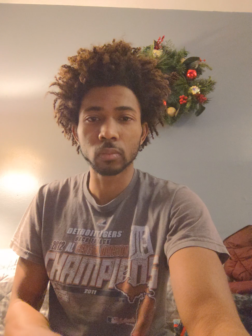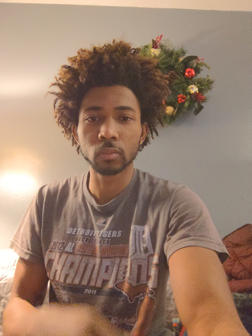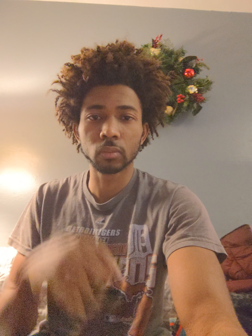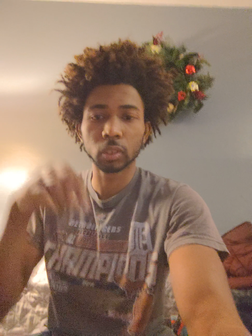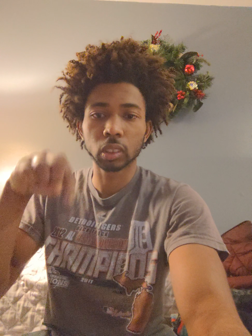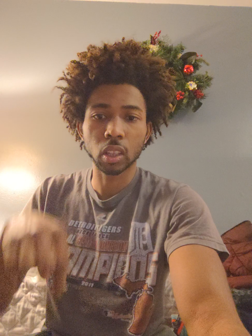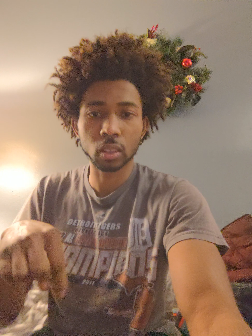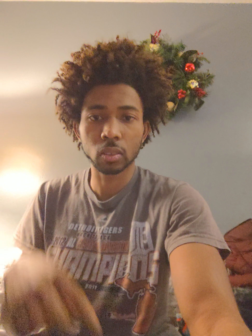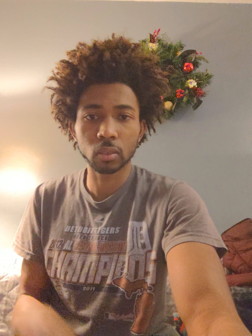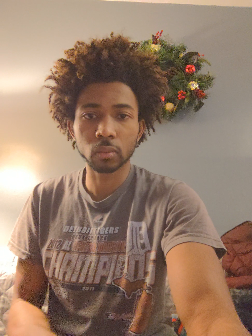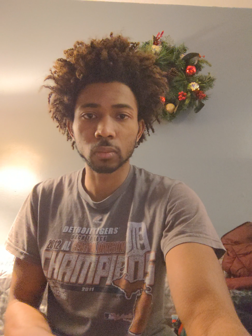down